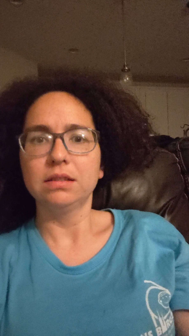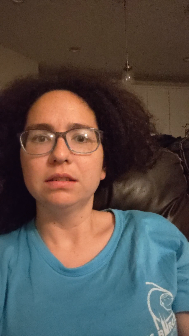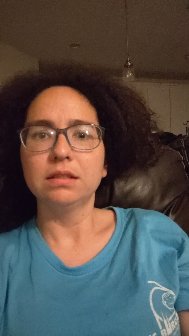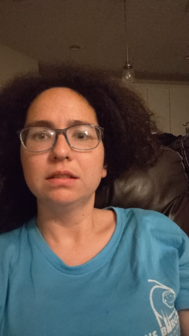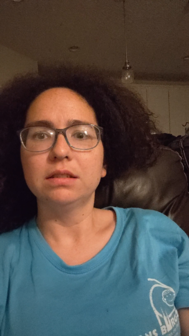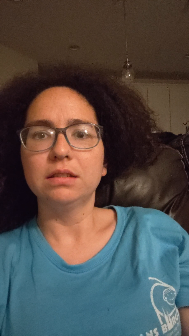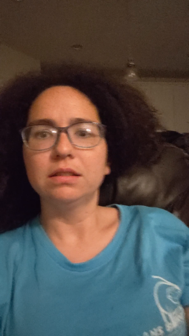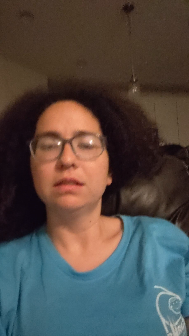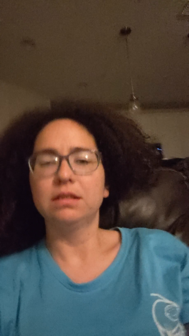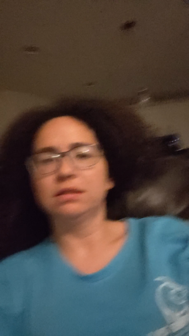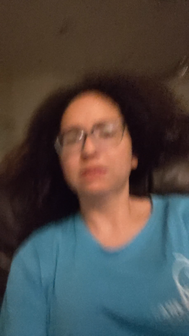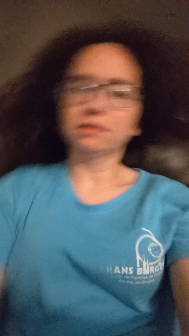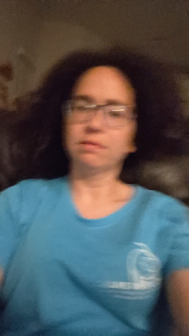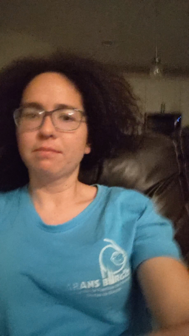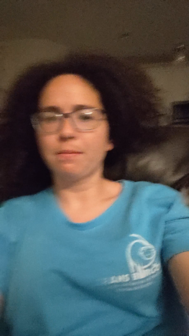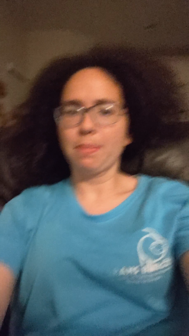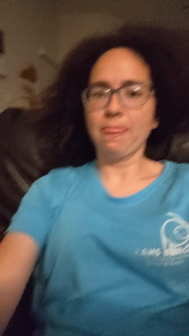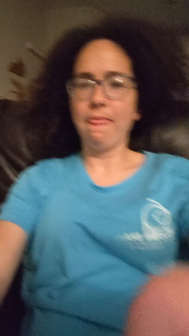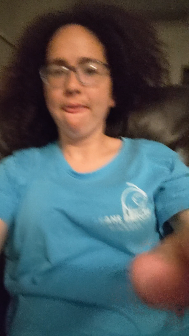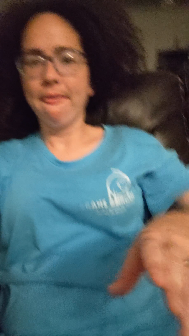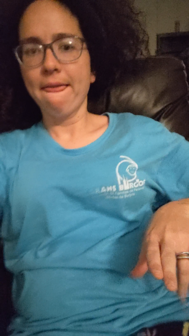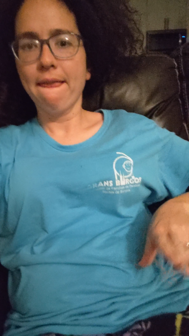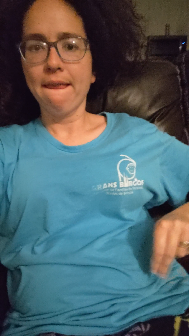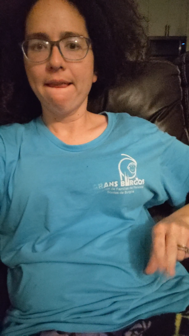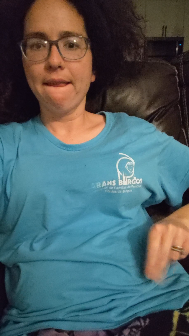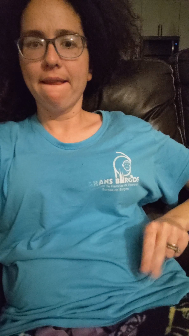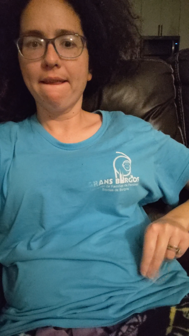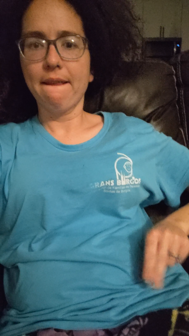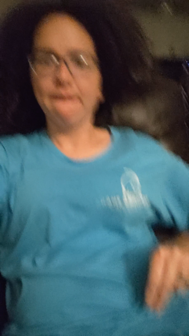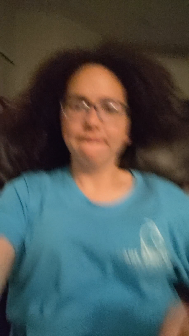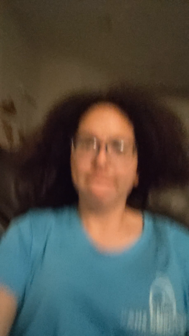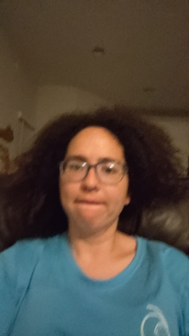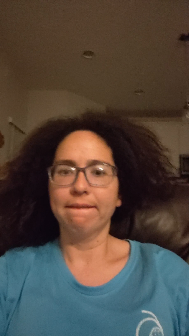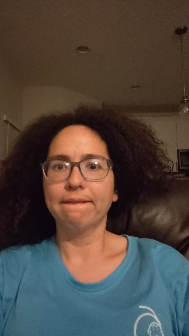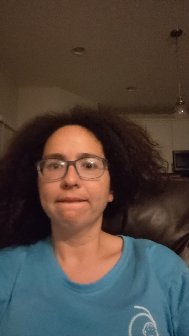diaper